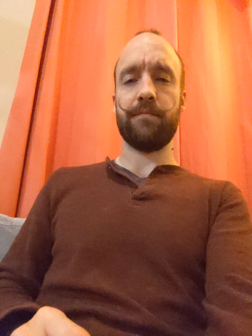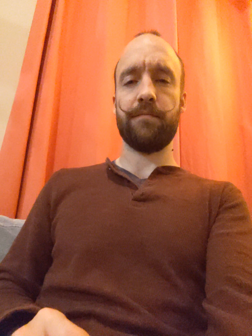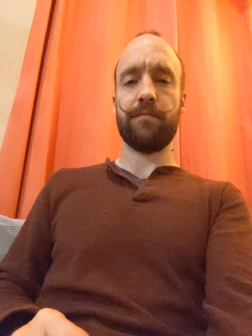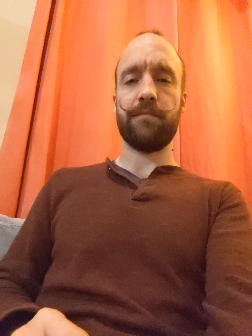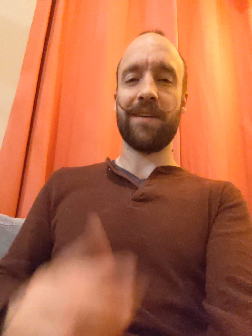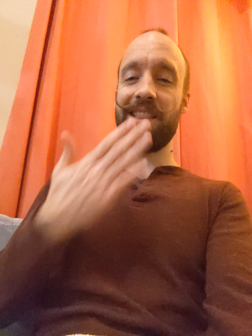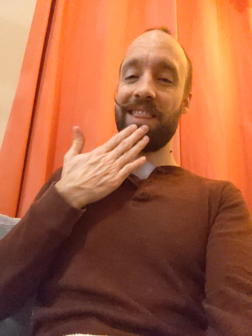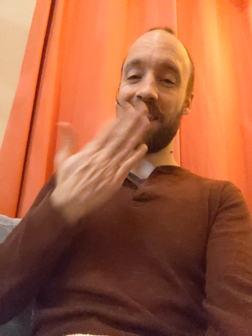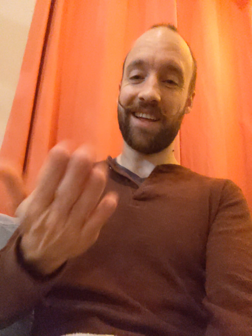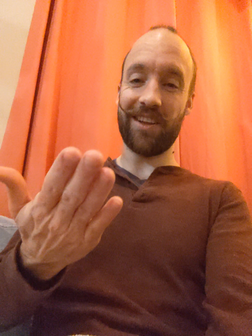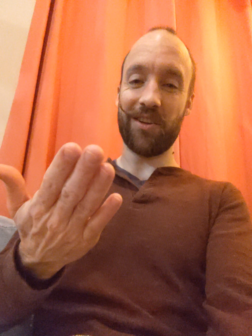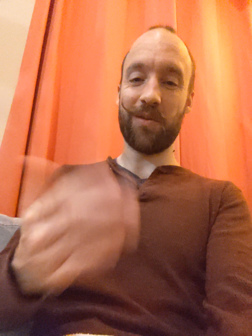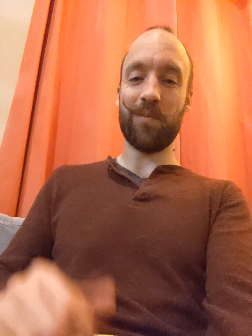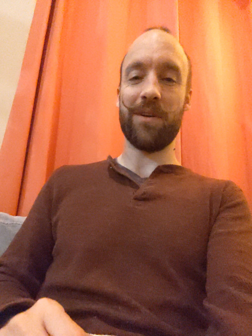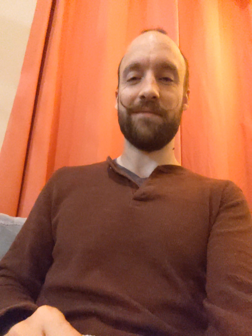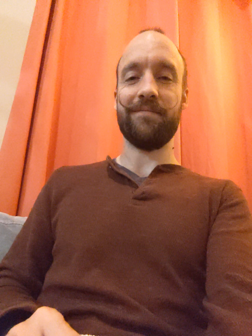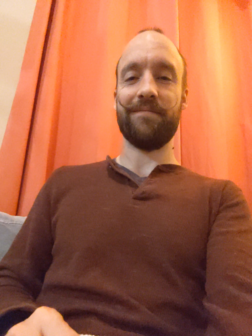thank you